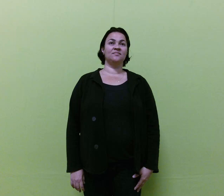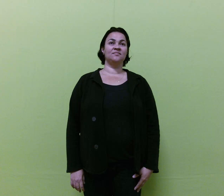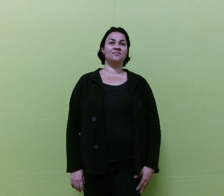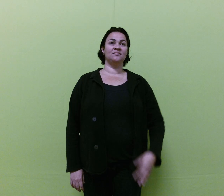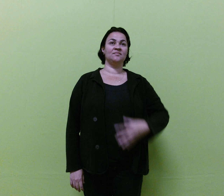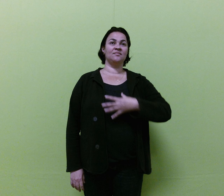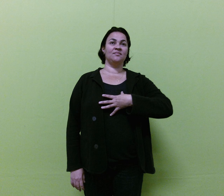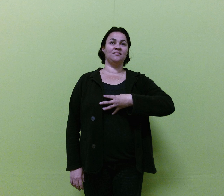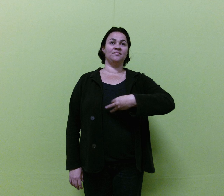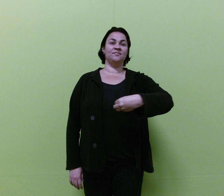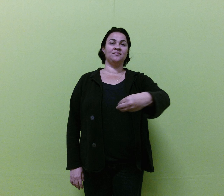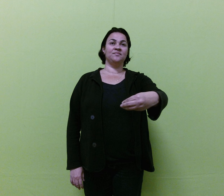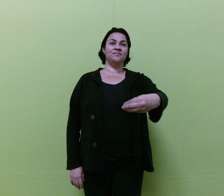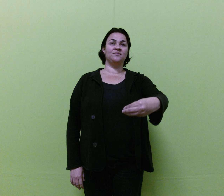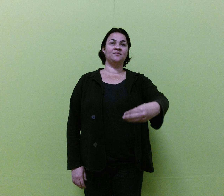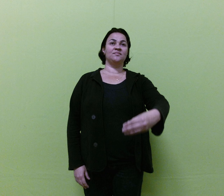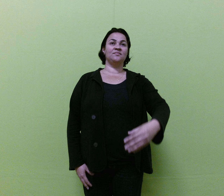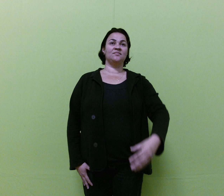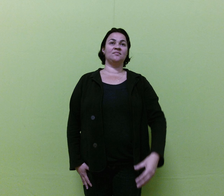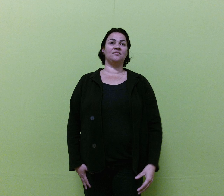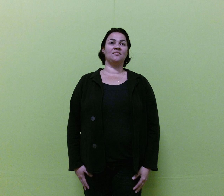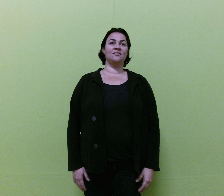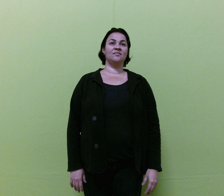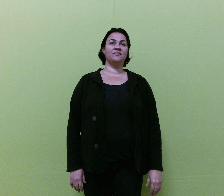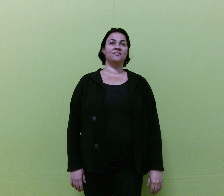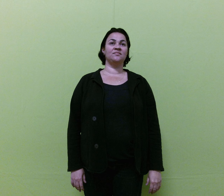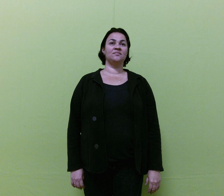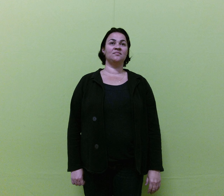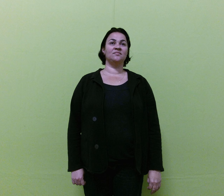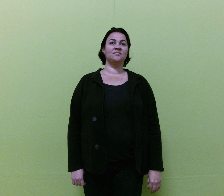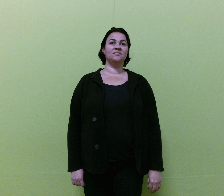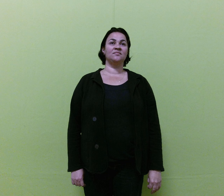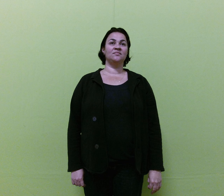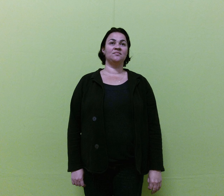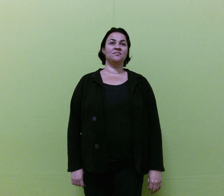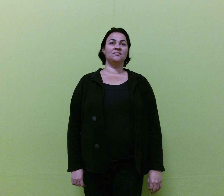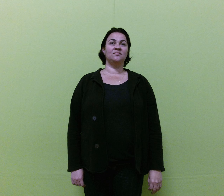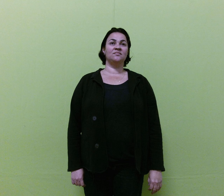filho